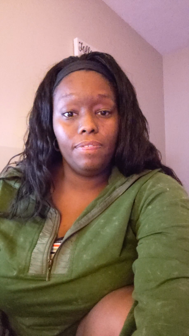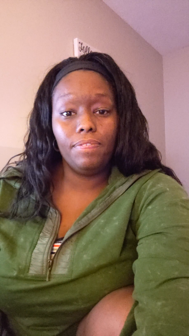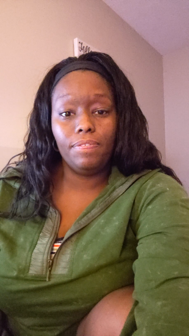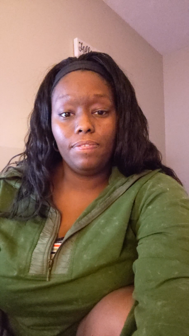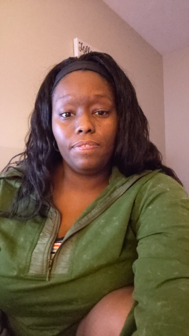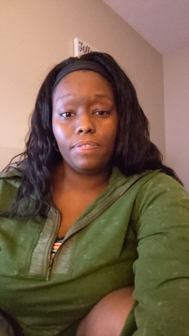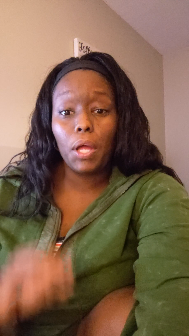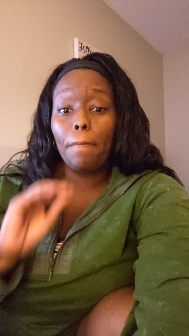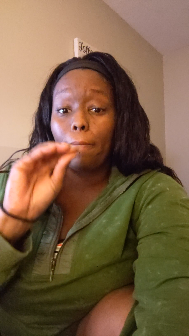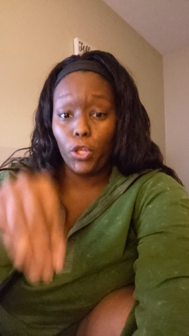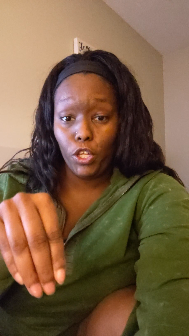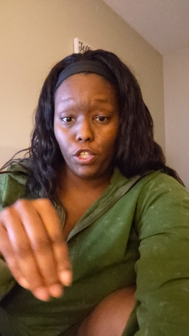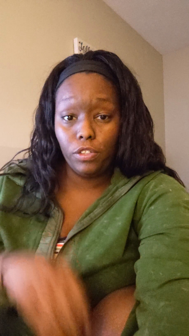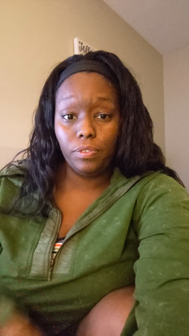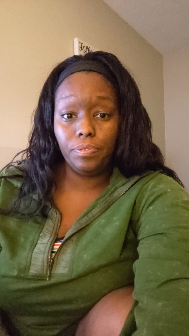put